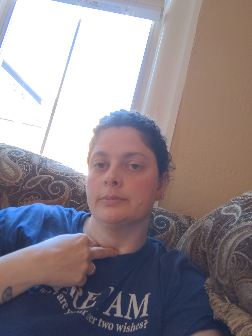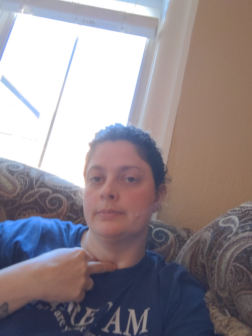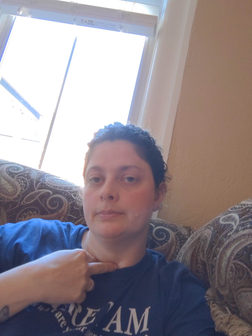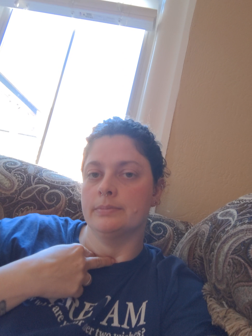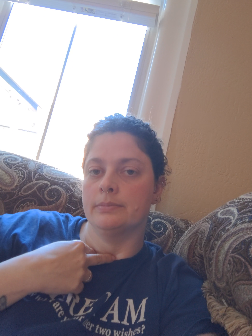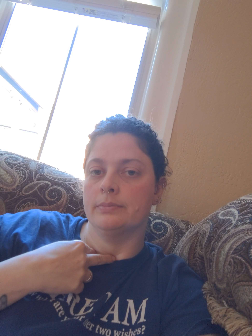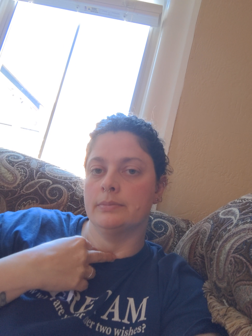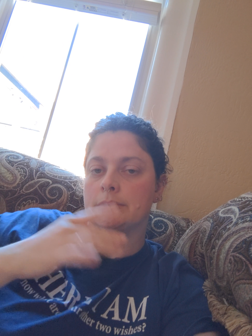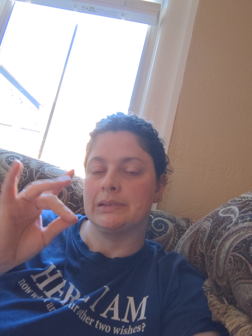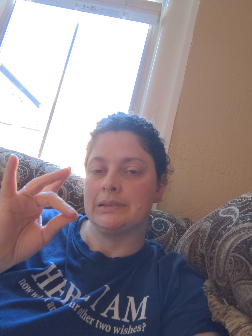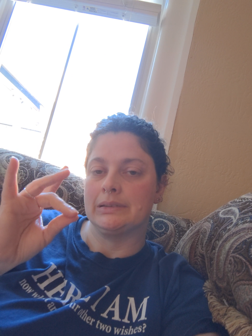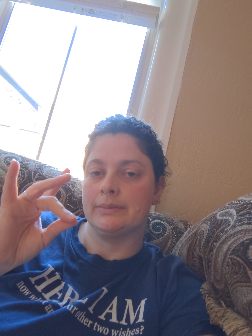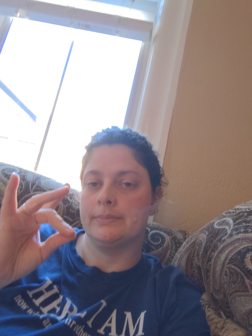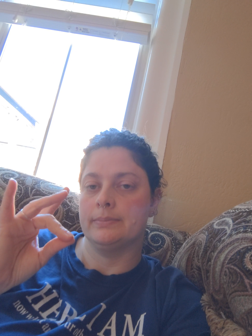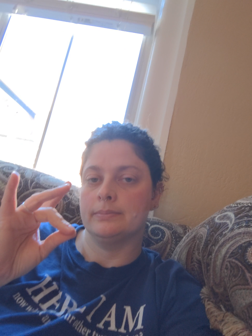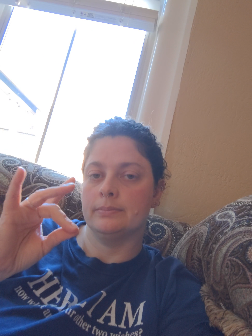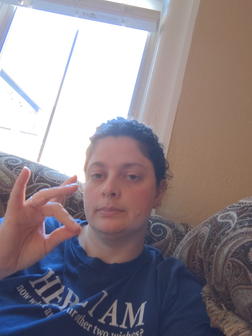sticky